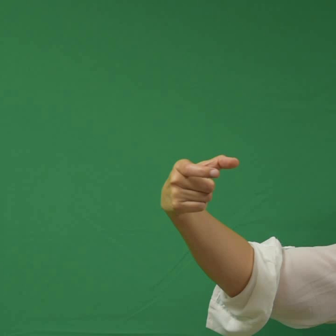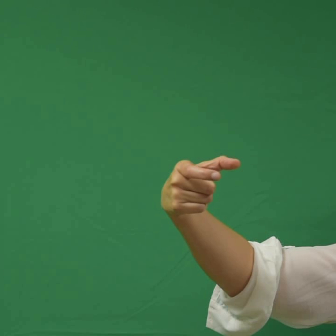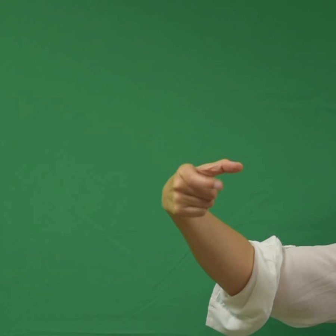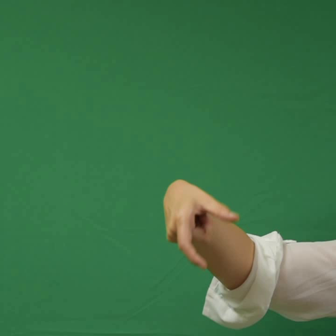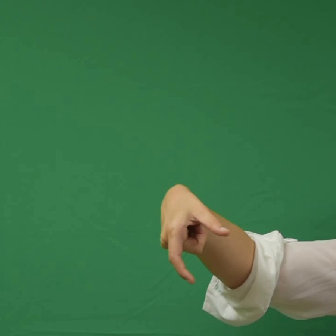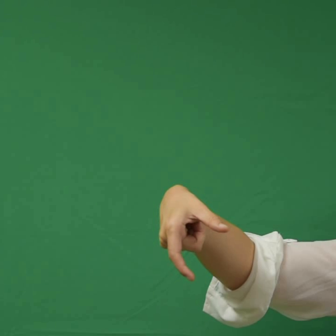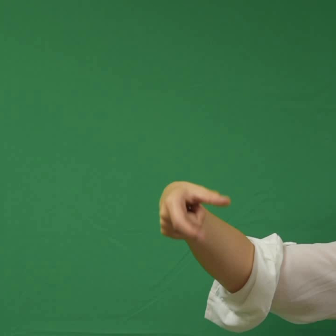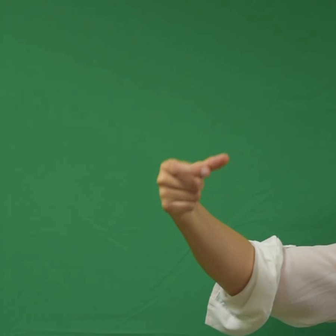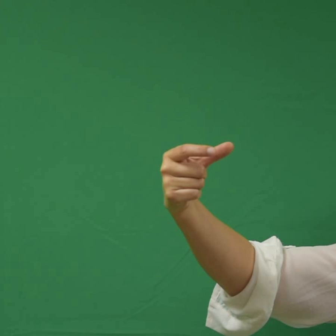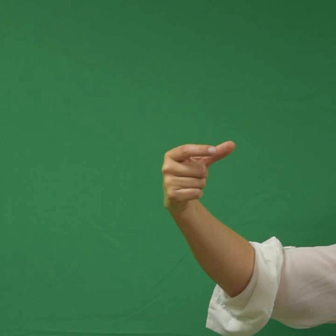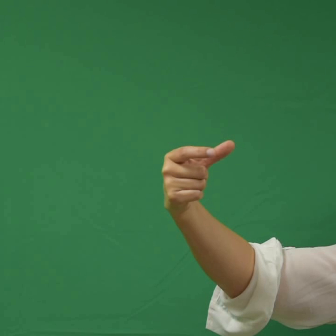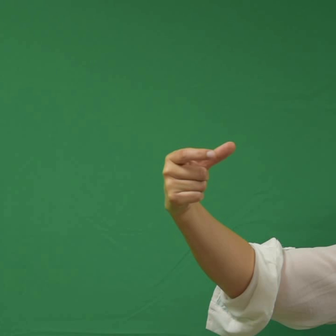Q